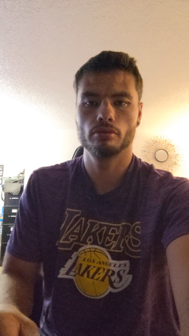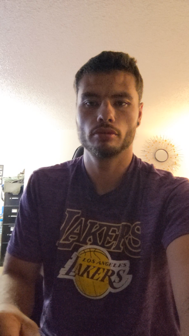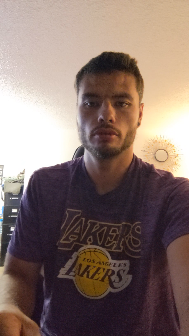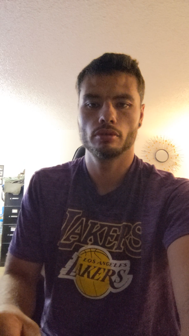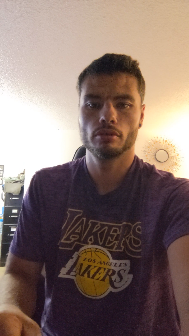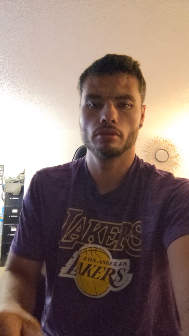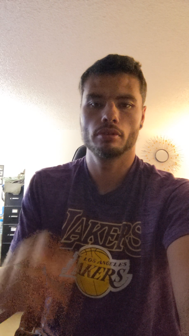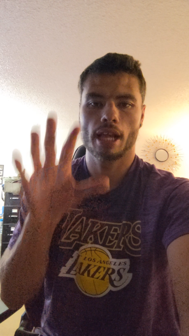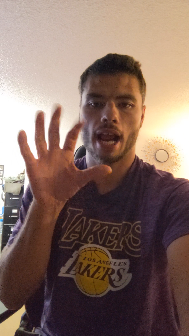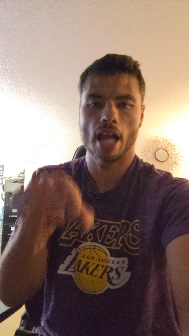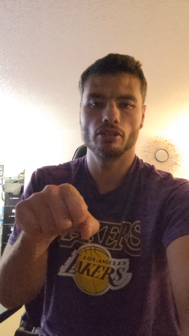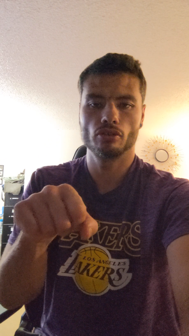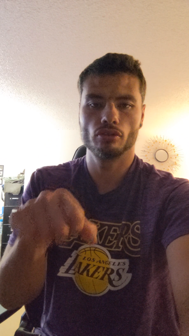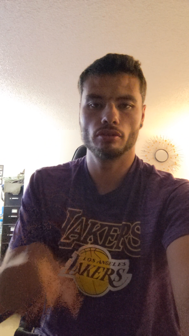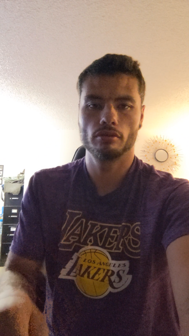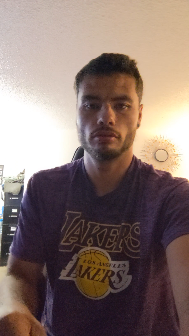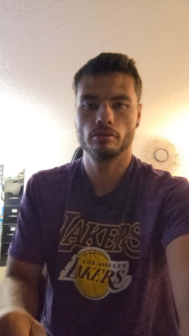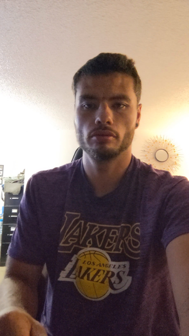catch